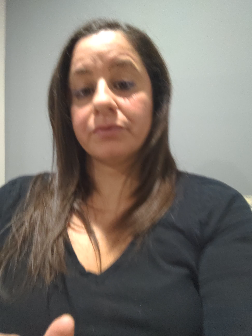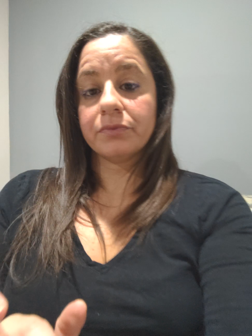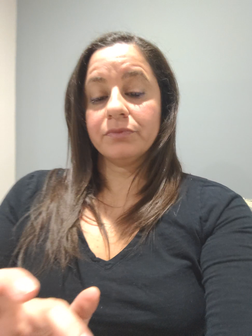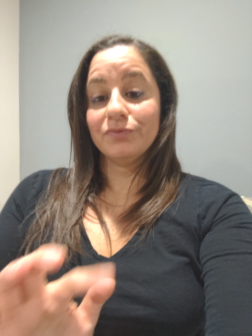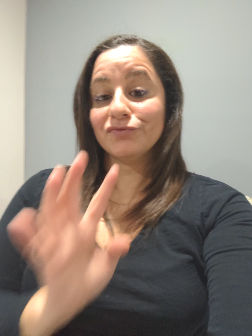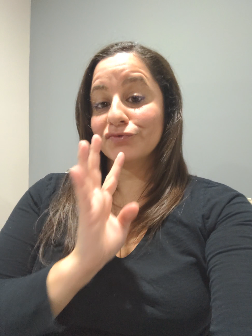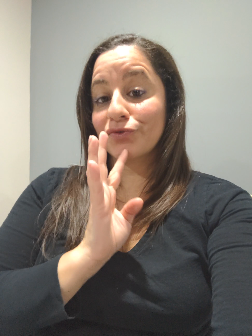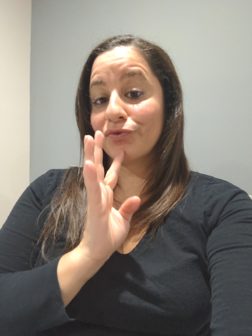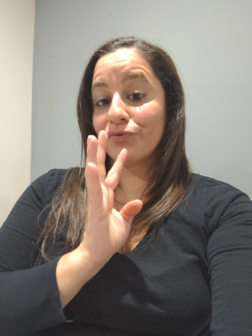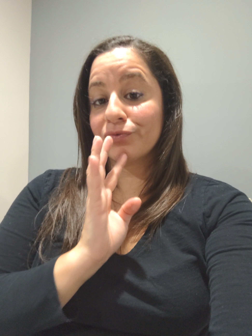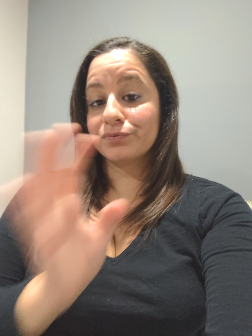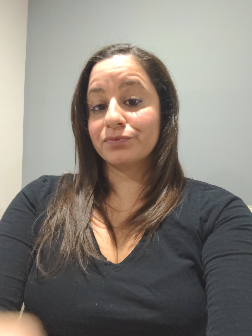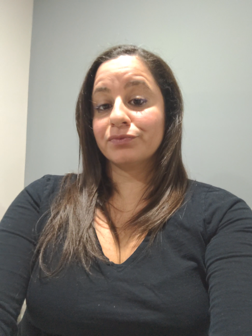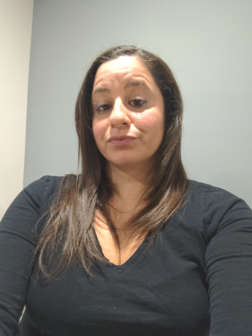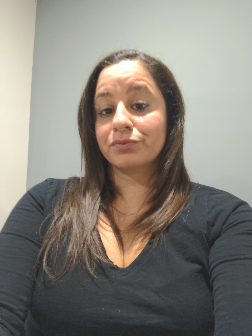talk